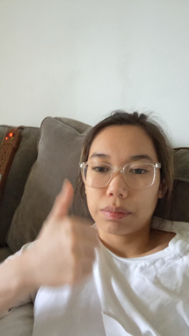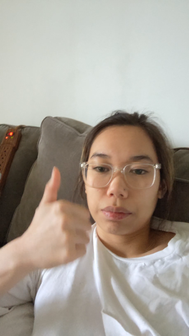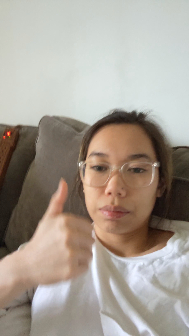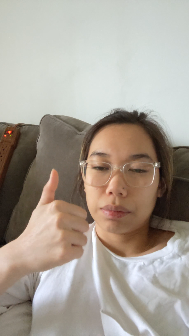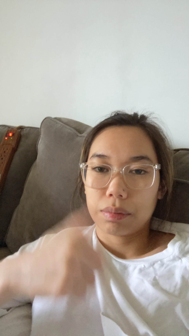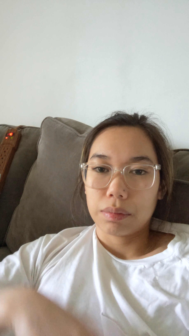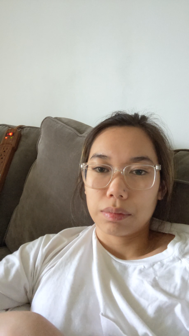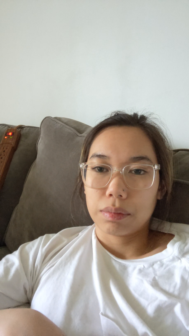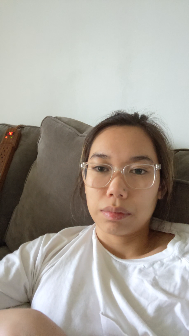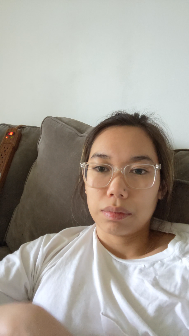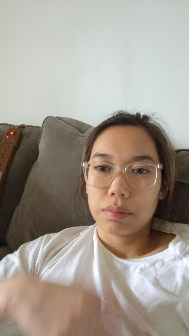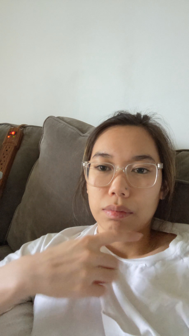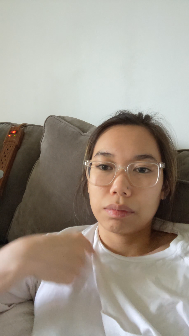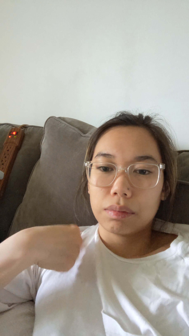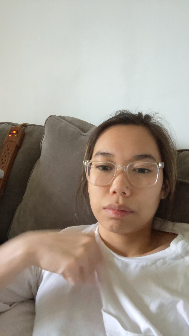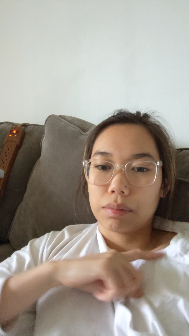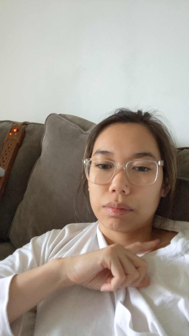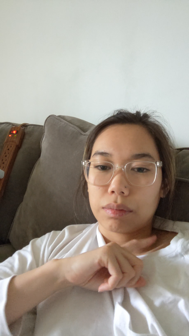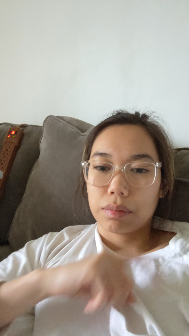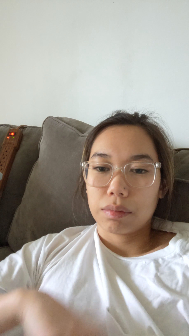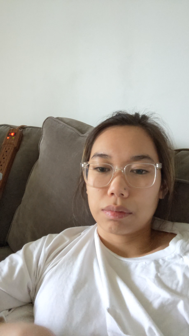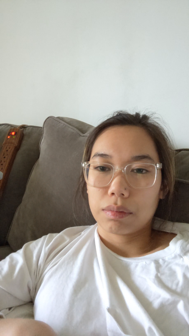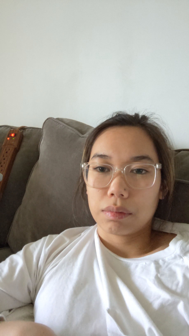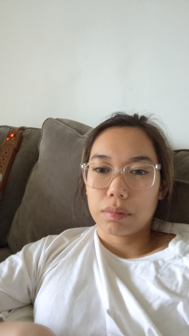necklace